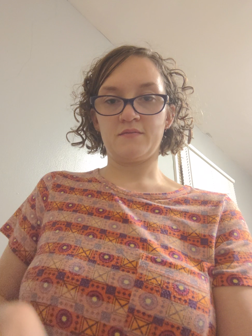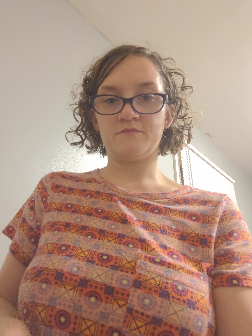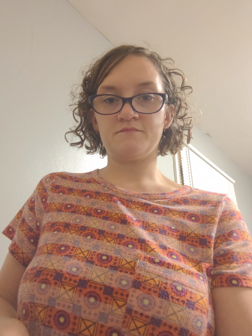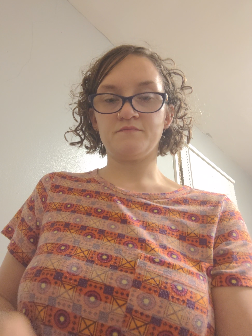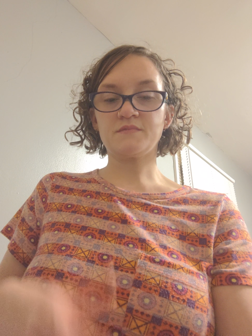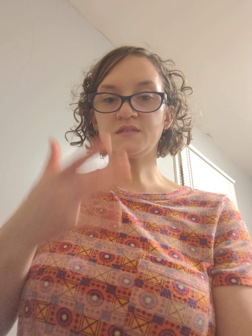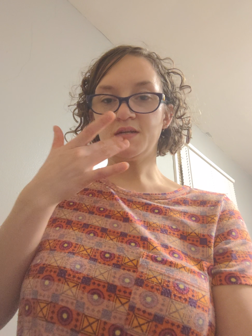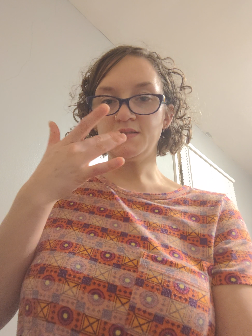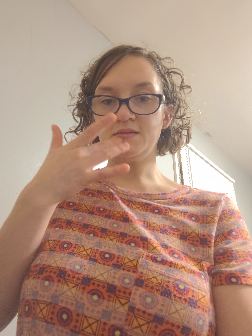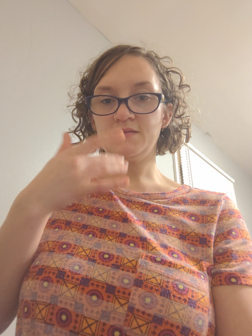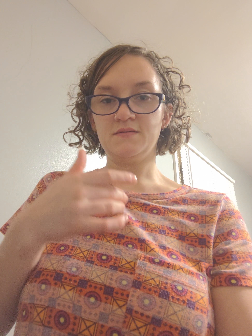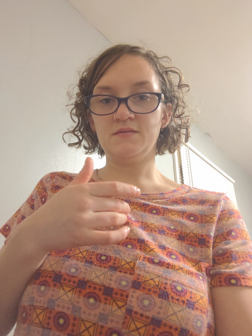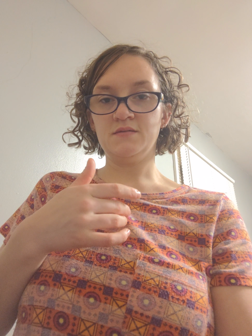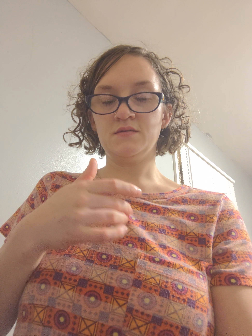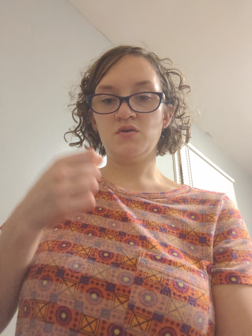taste